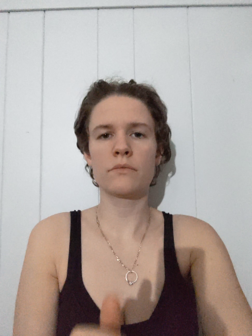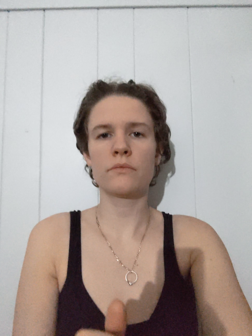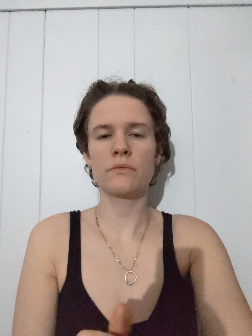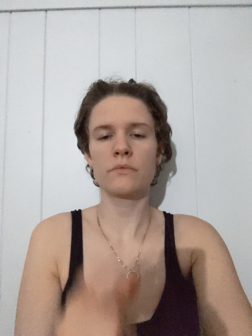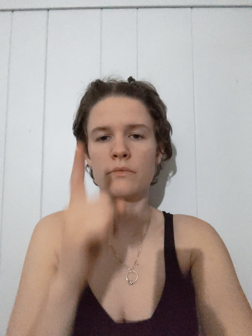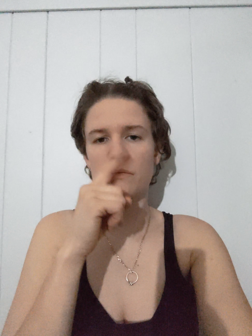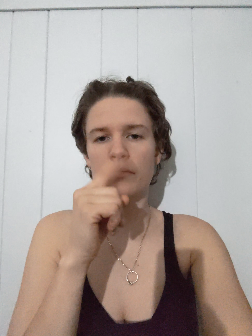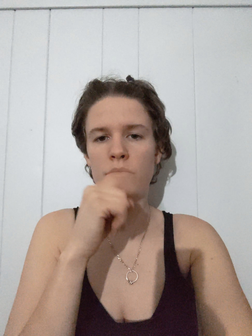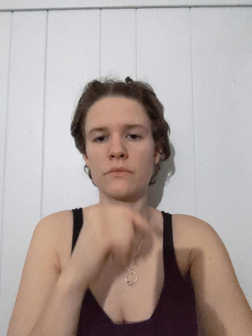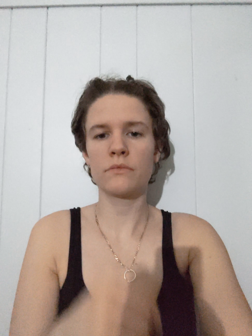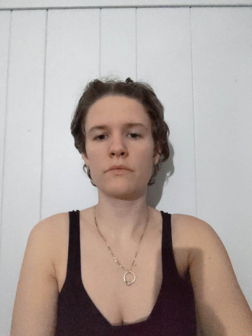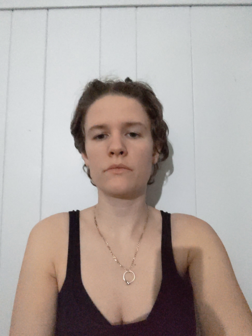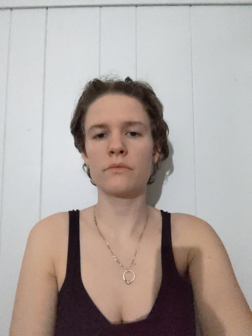mouse